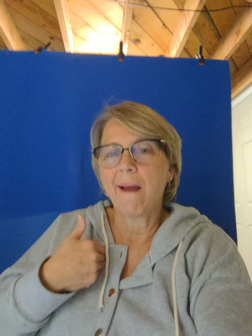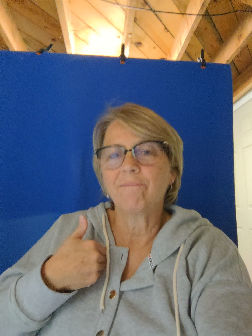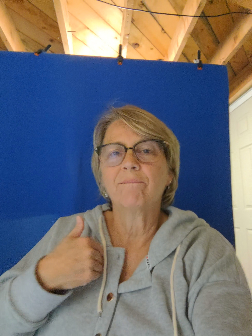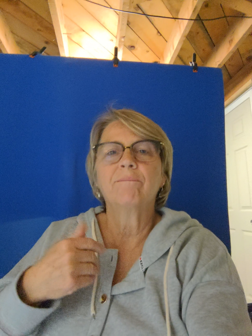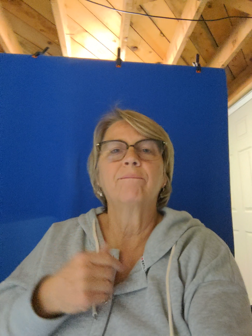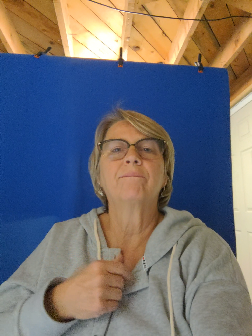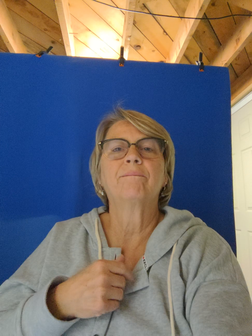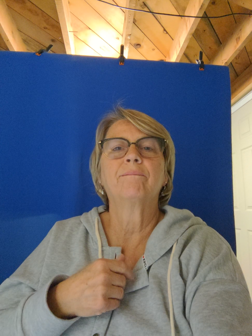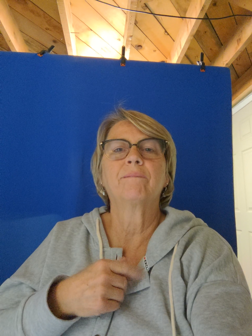have